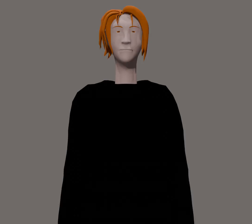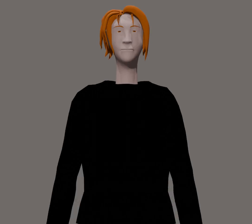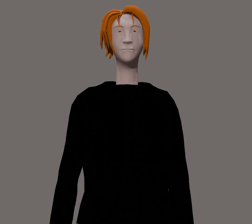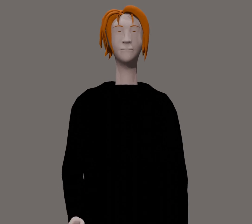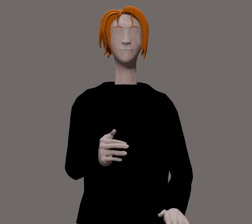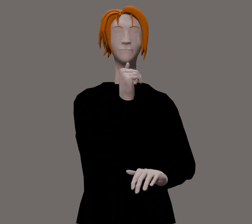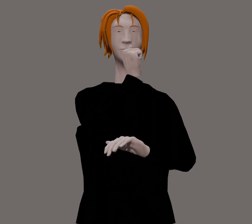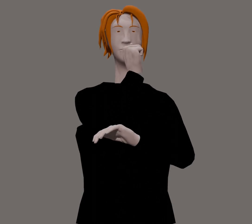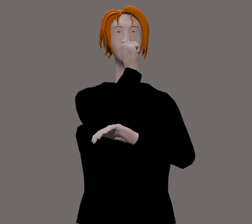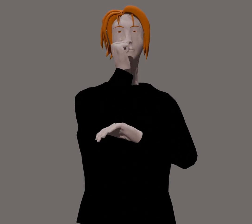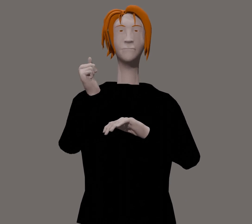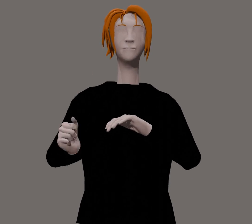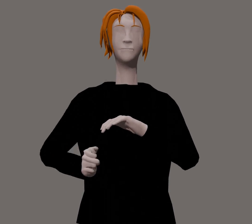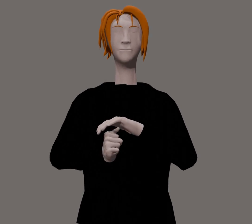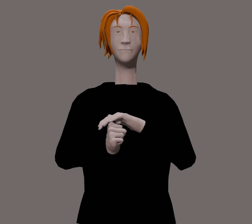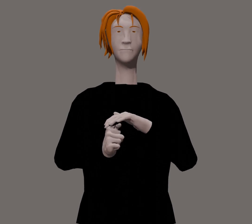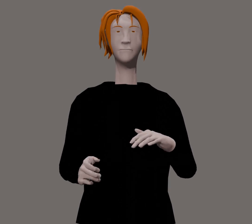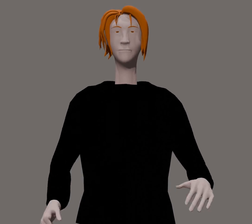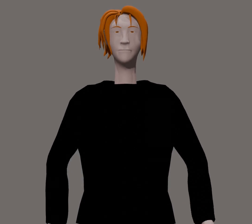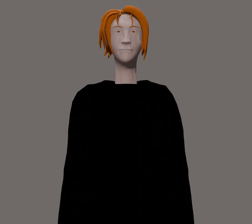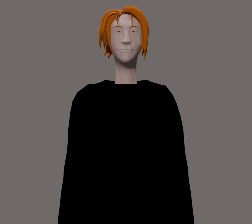Conceal